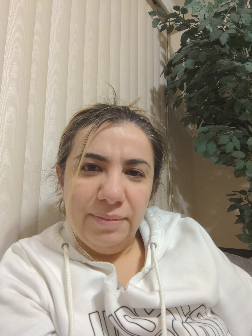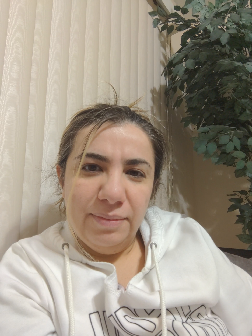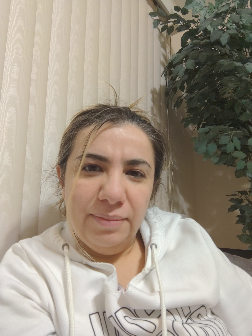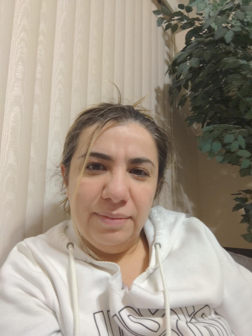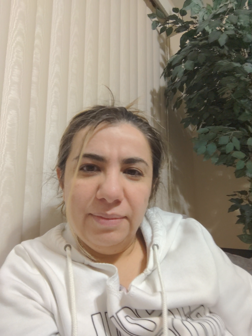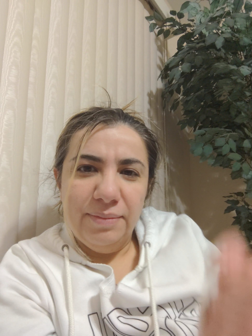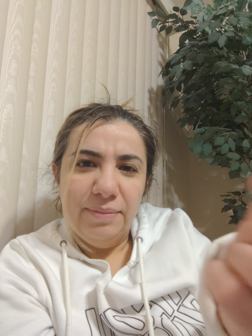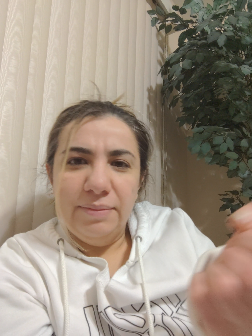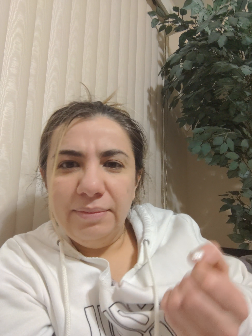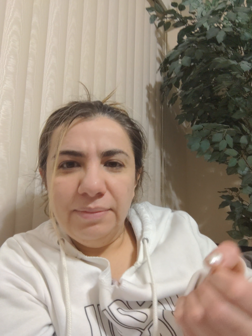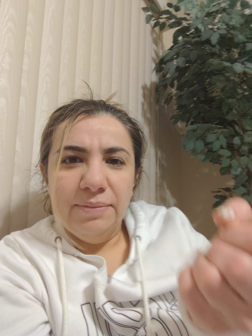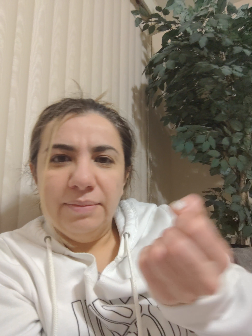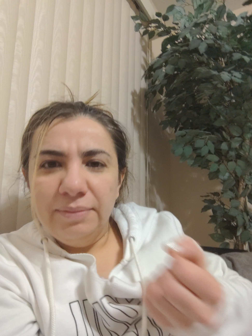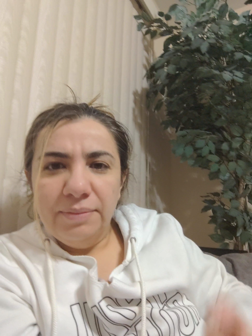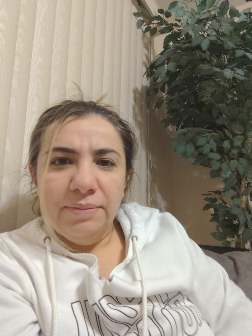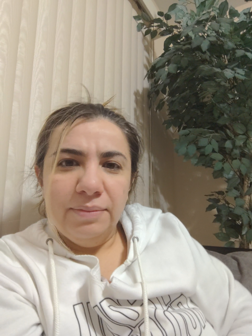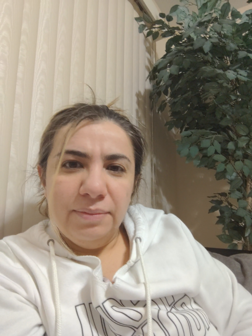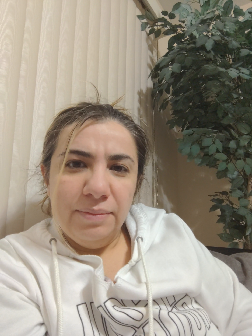drawer